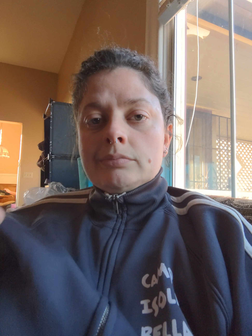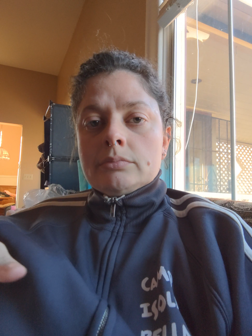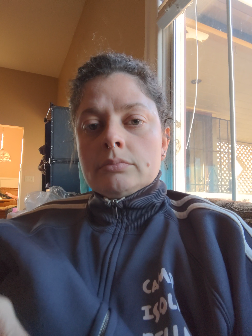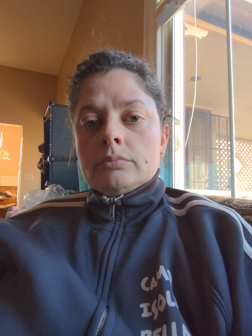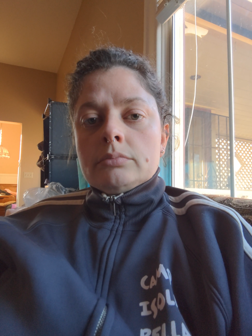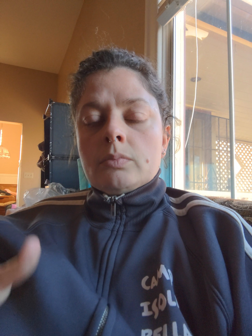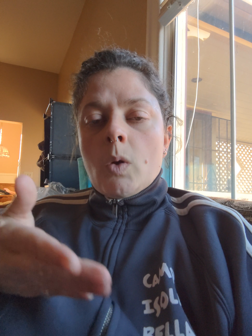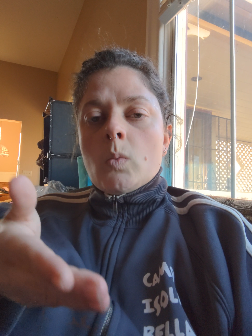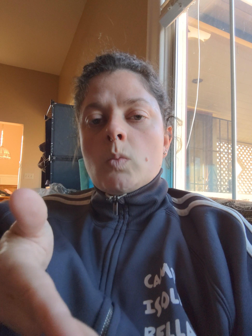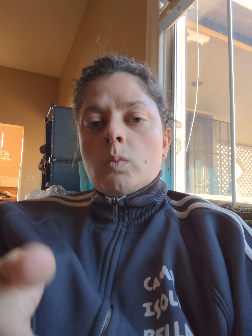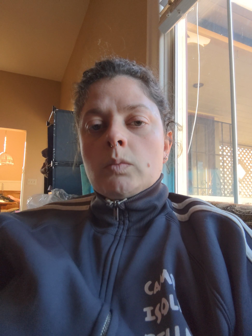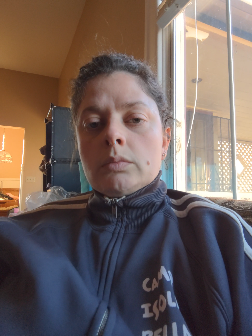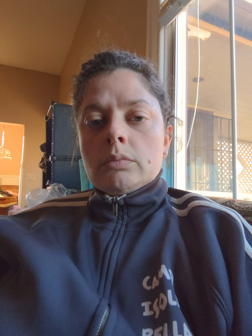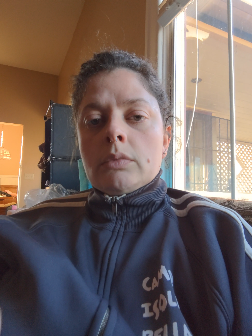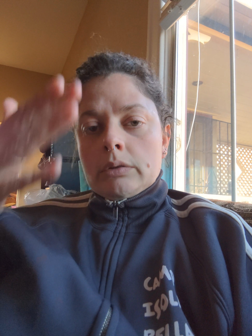boat